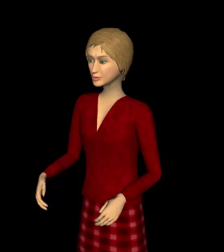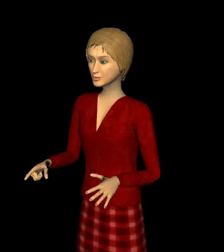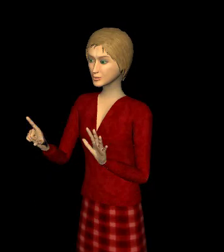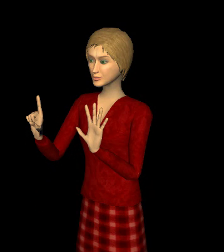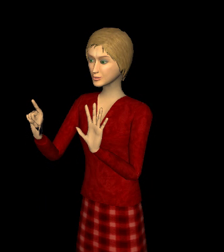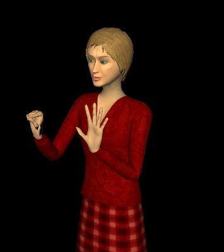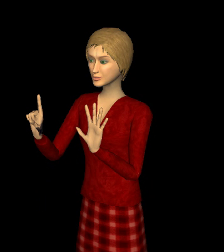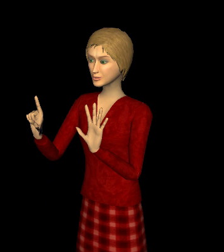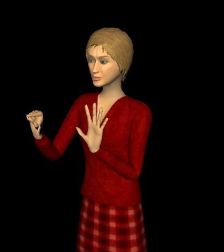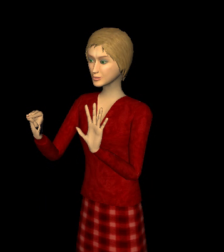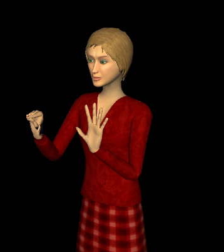70